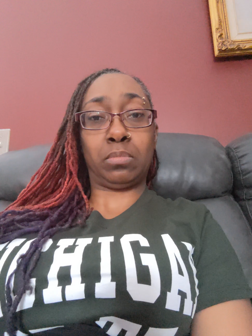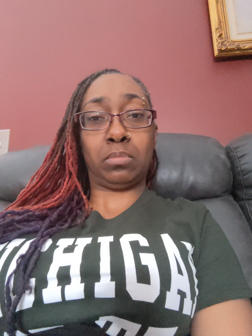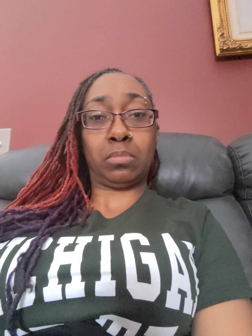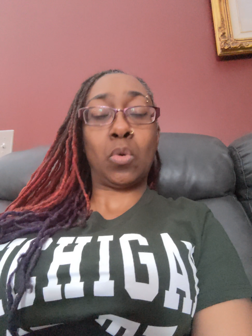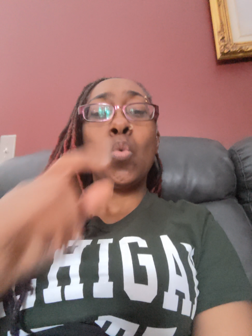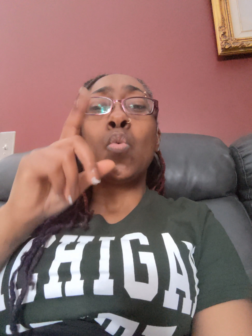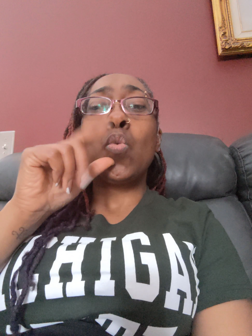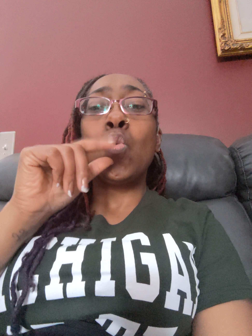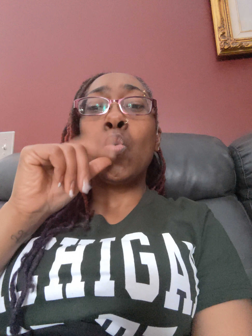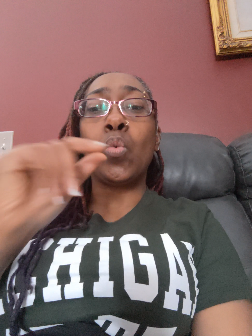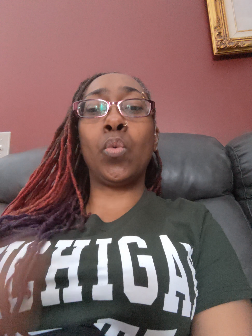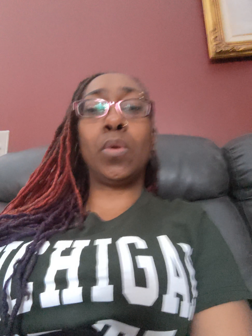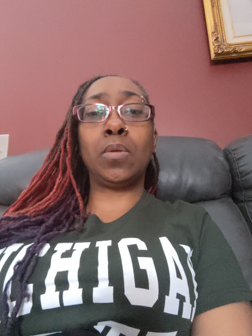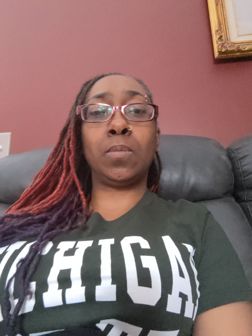who